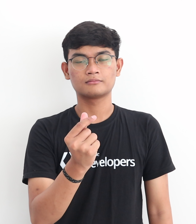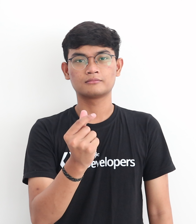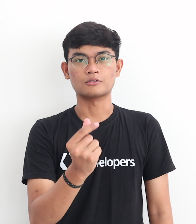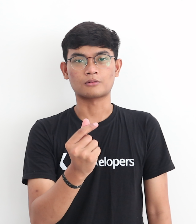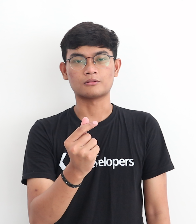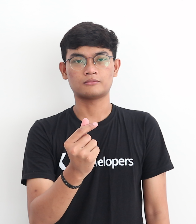R